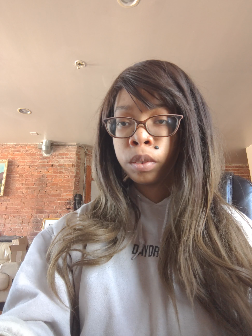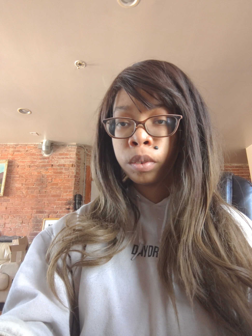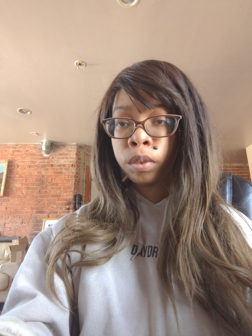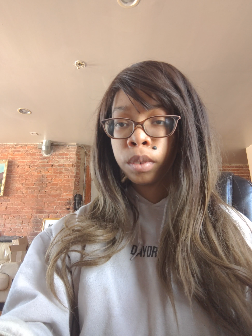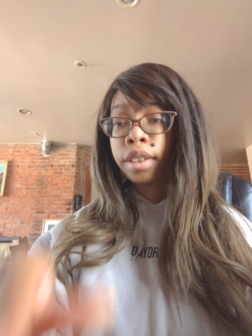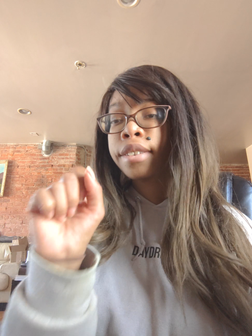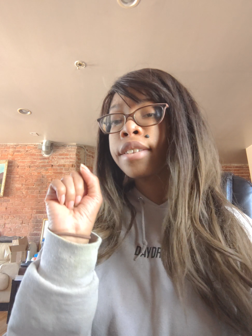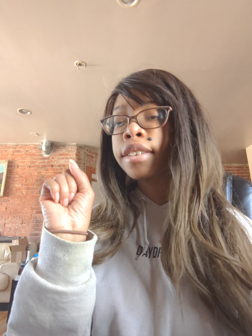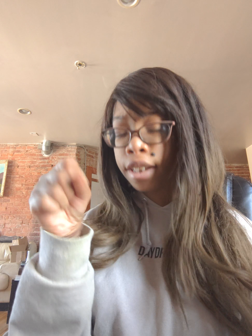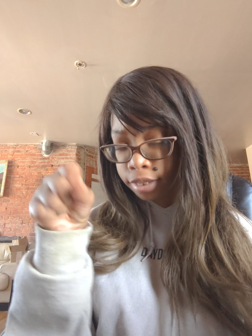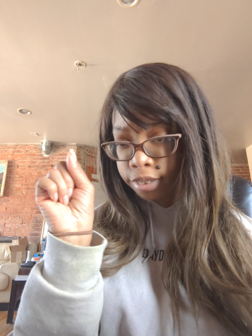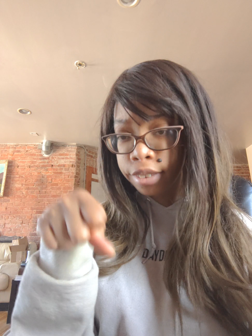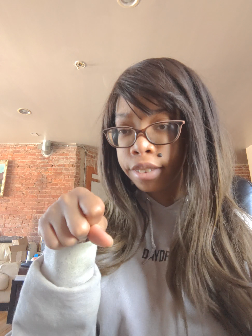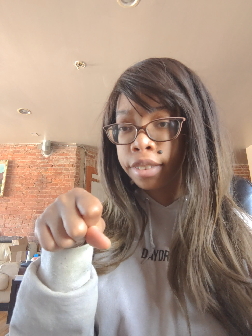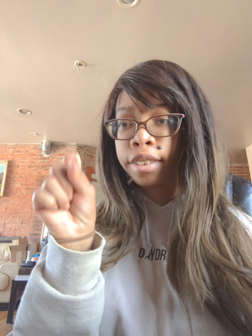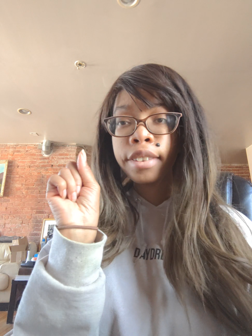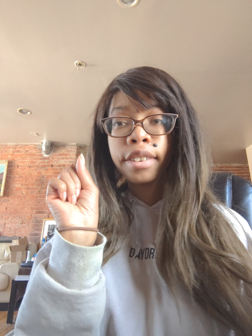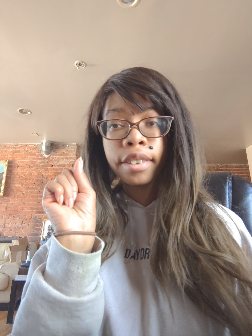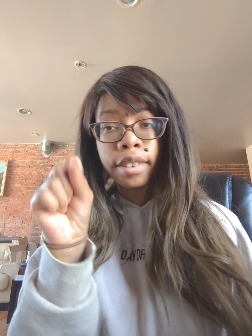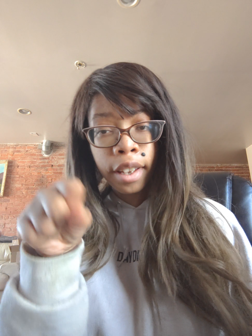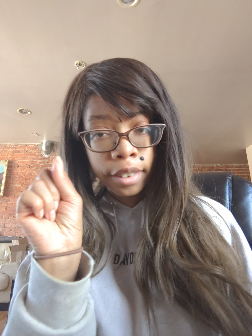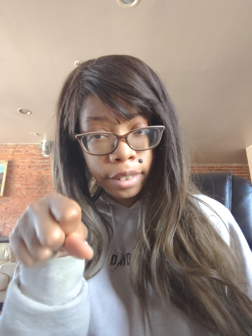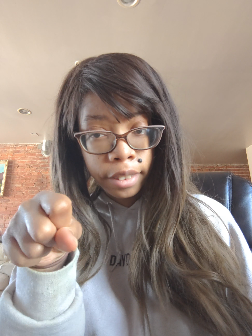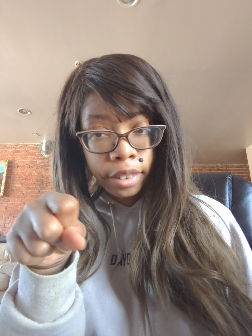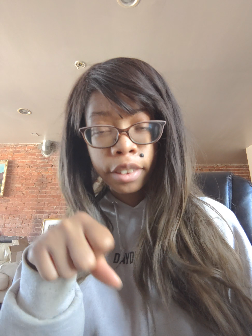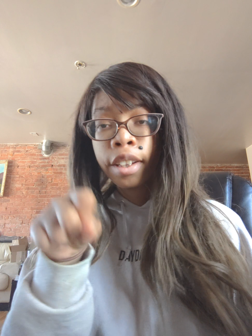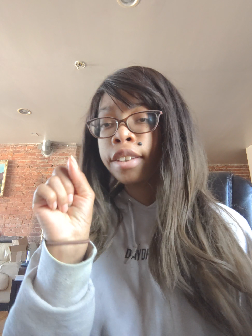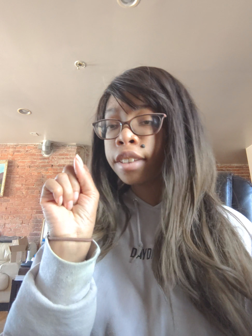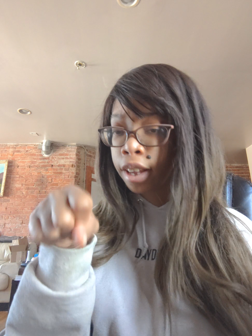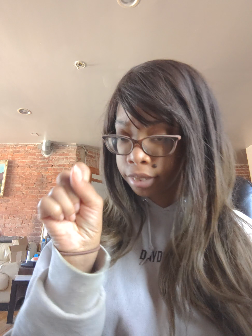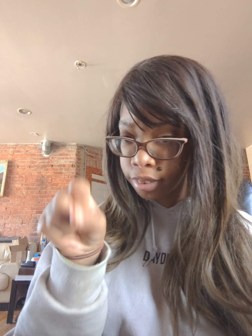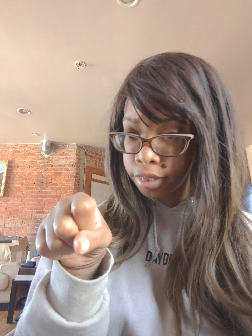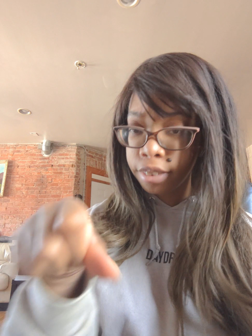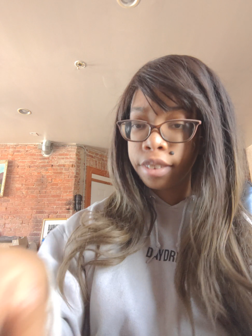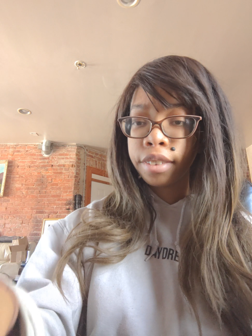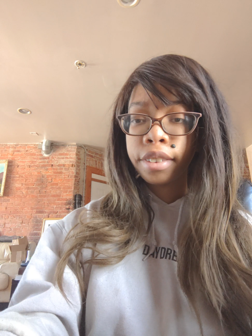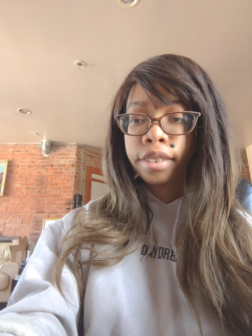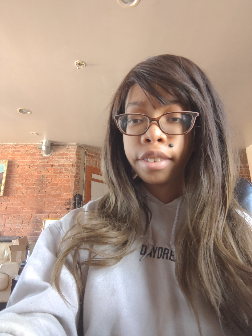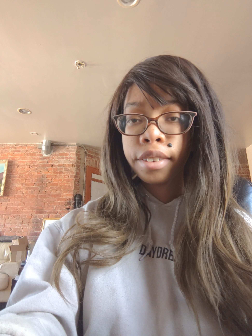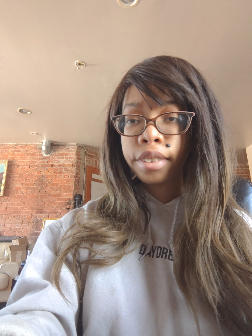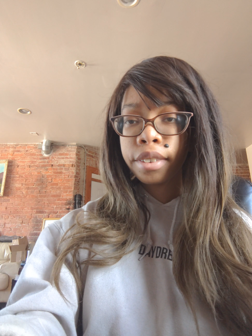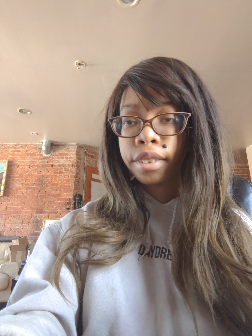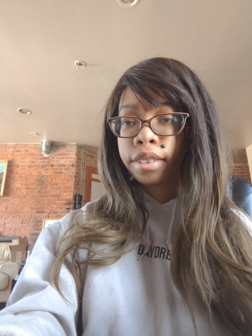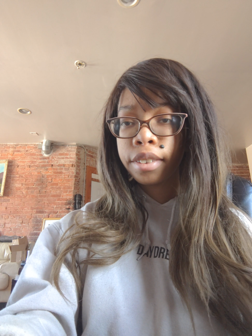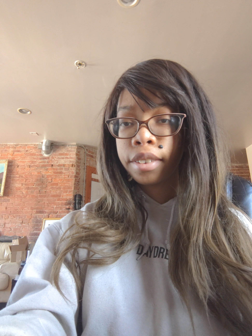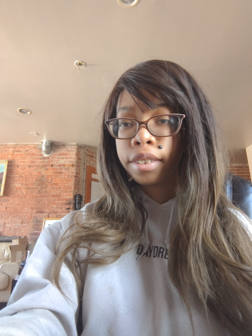yes